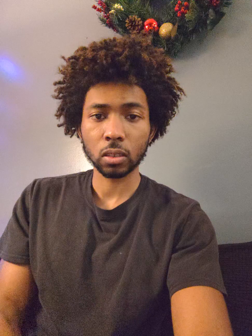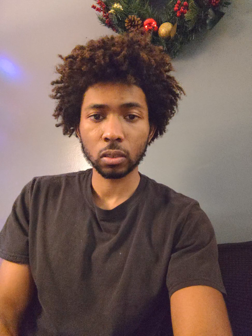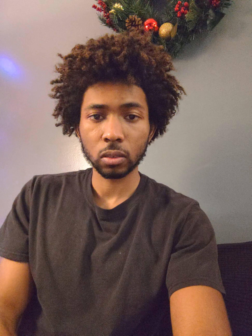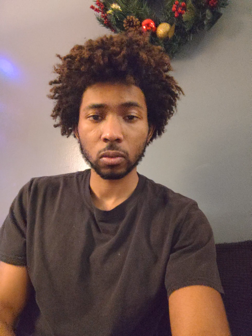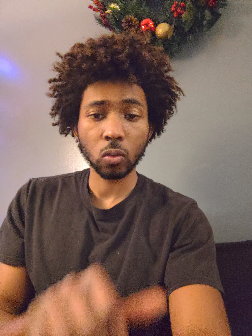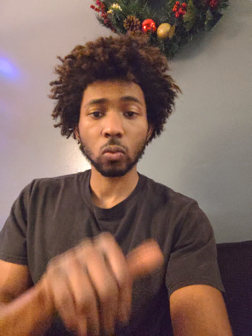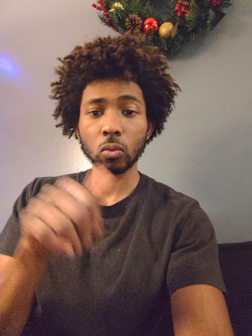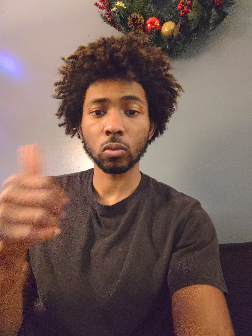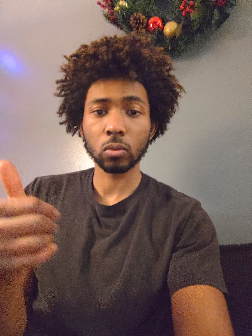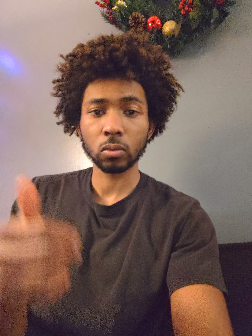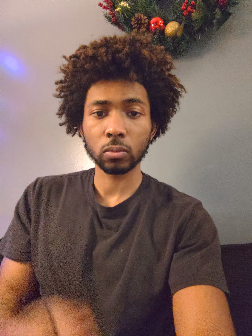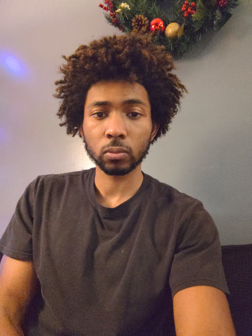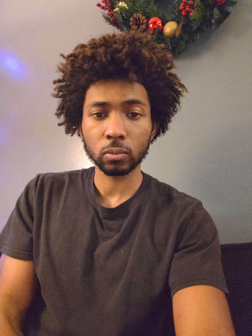another